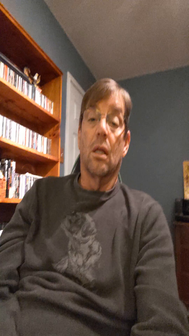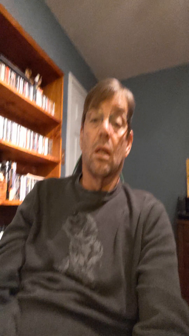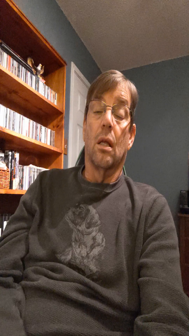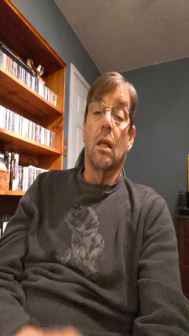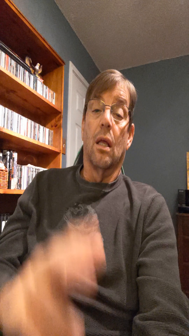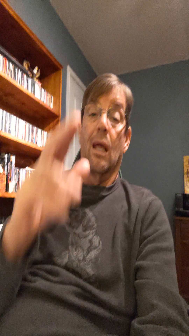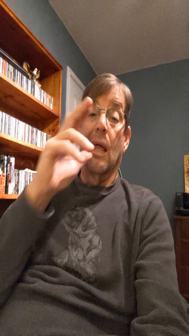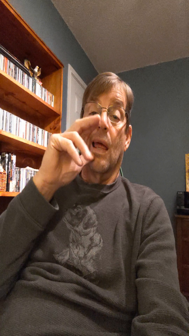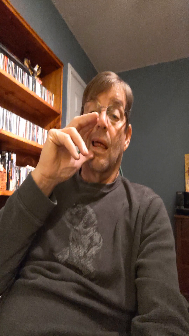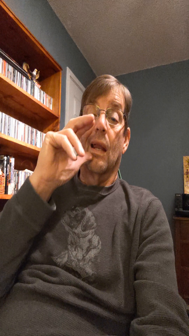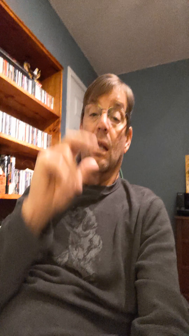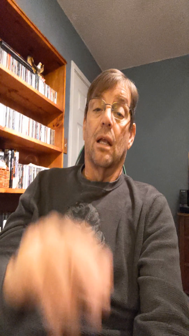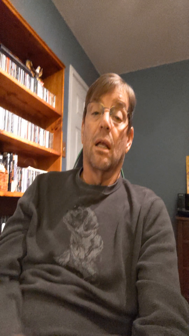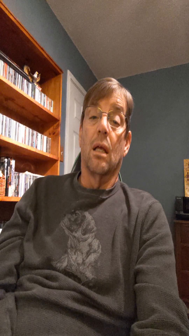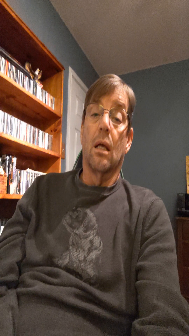hen